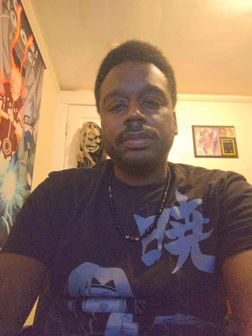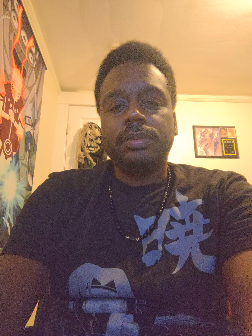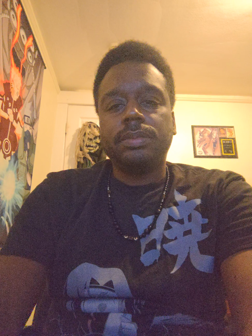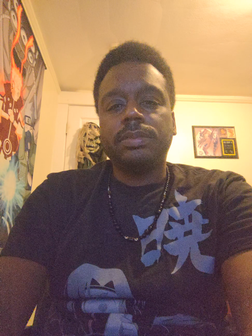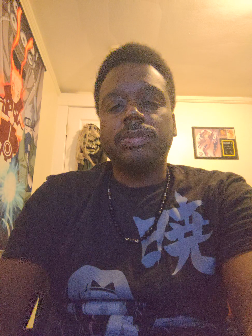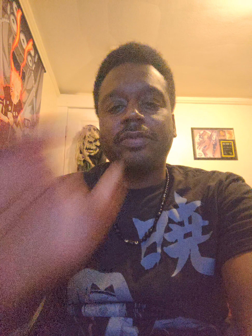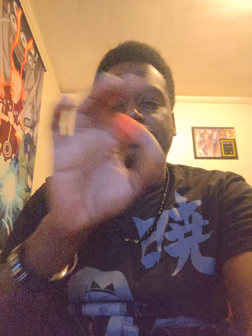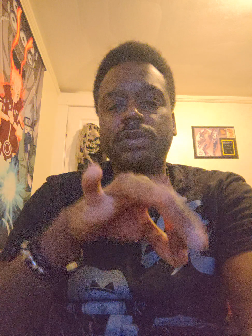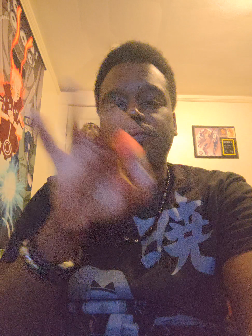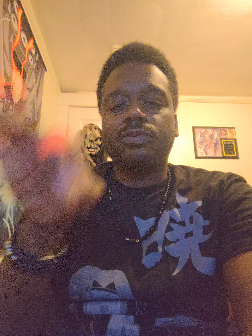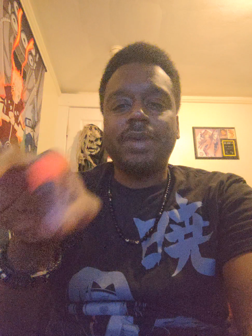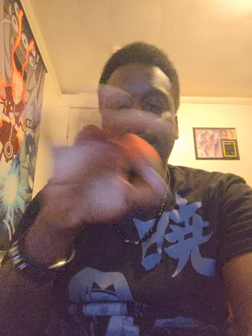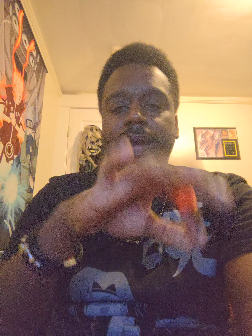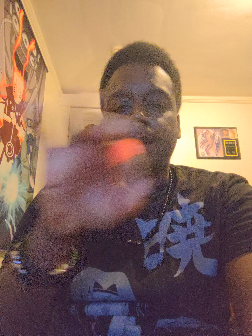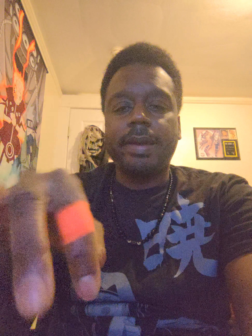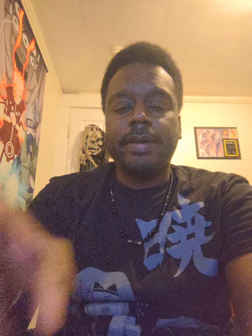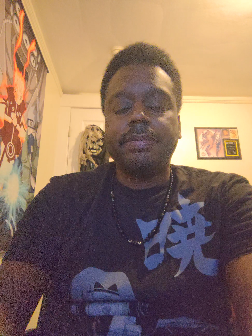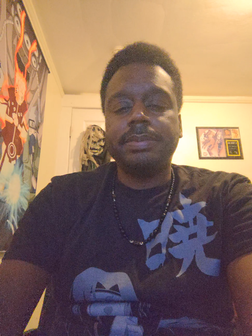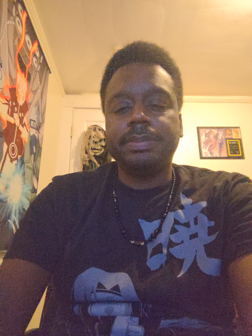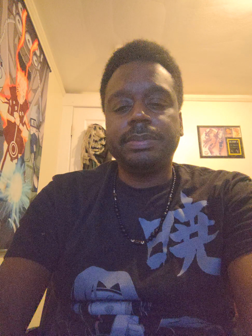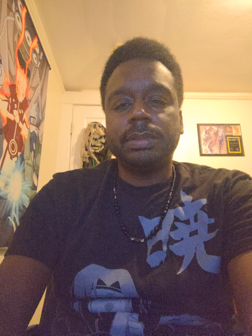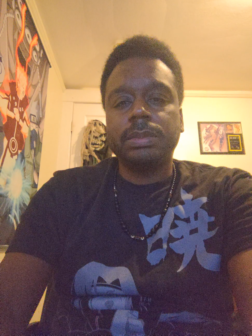french fries